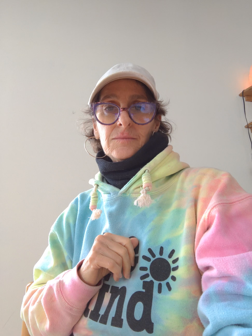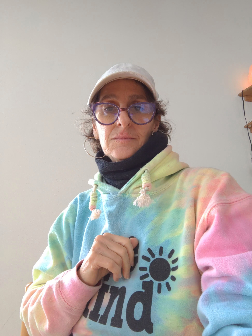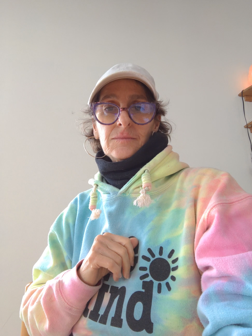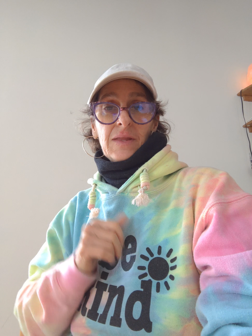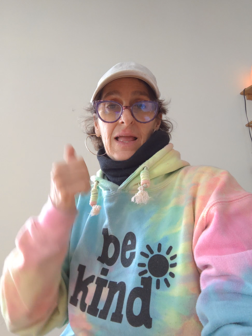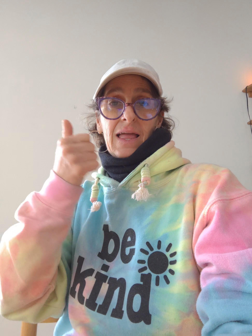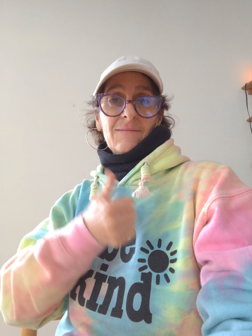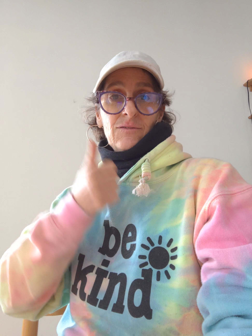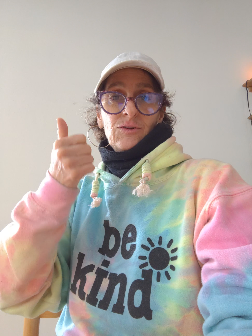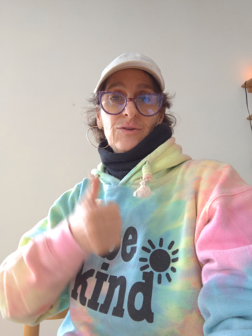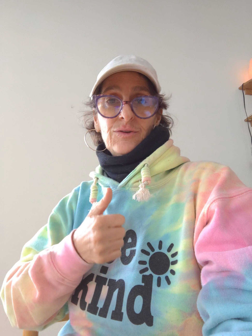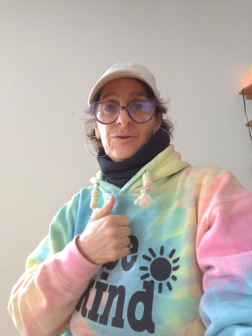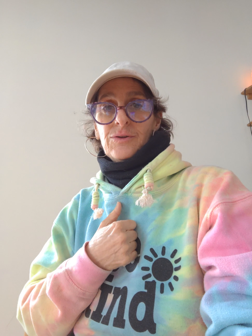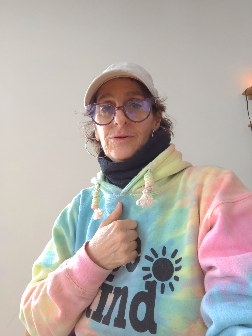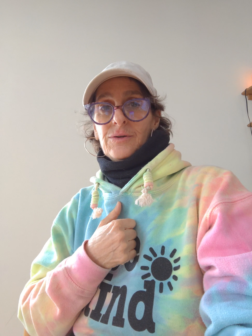every